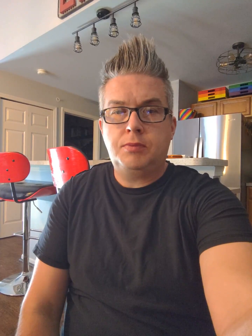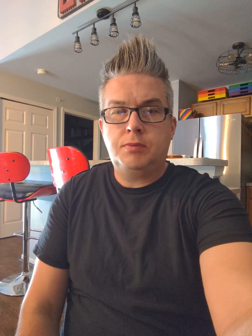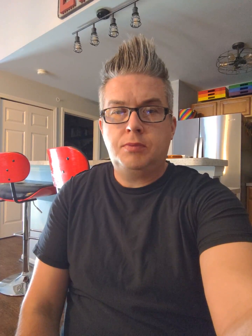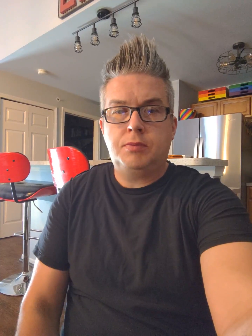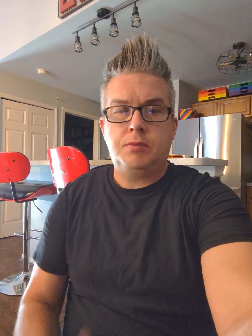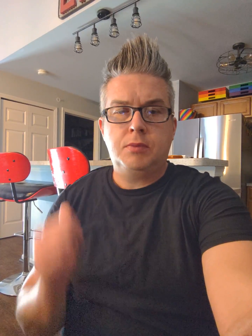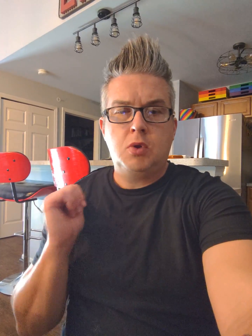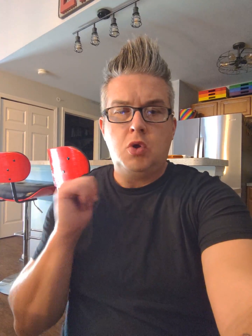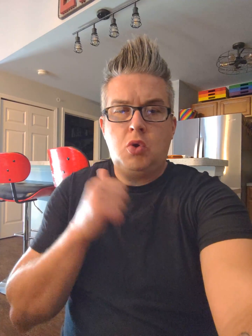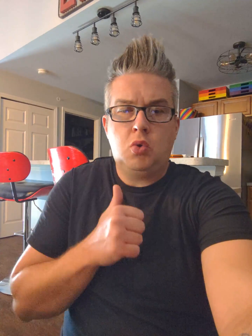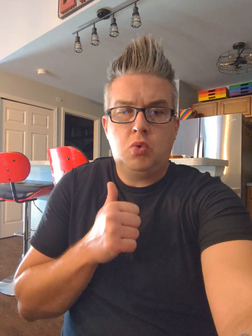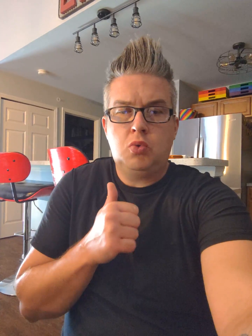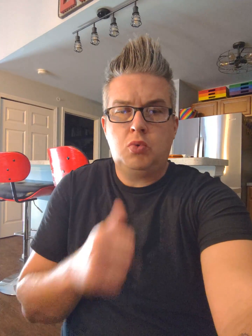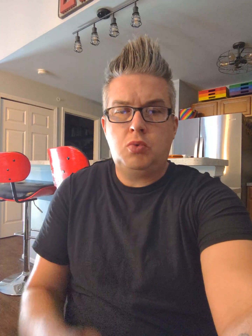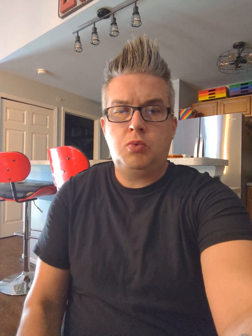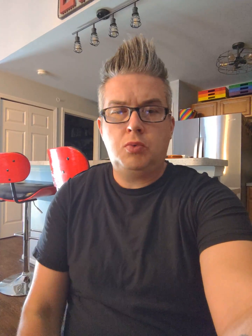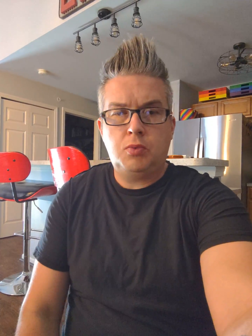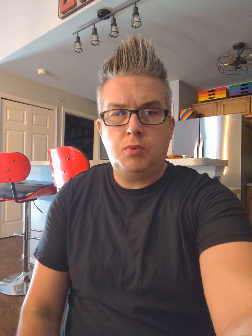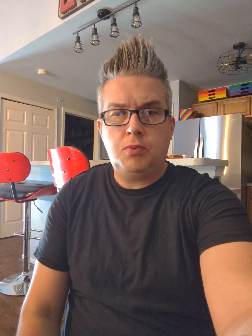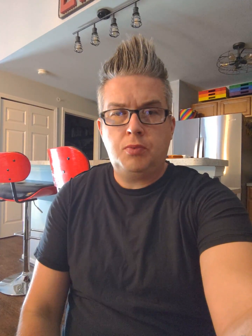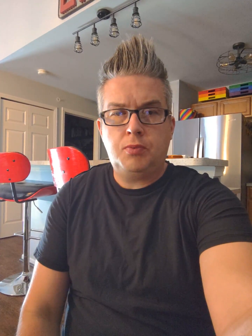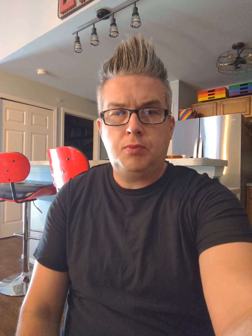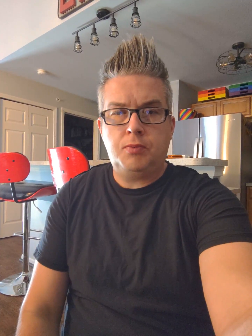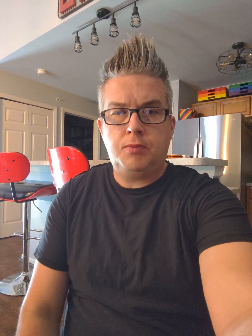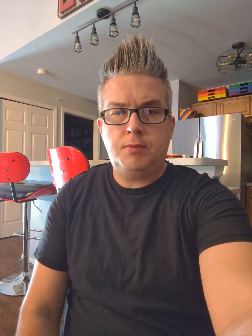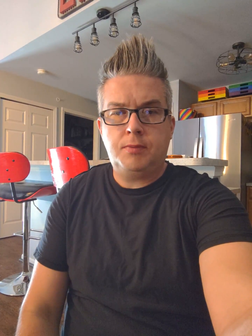coats